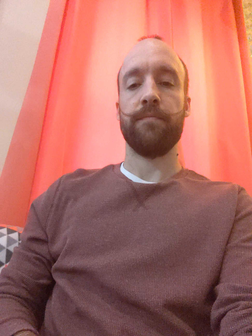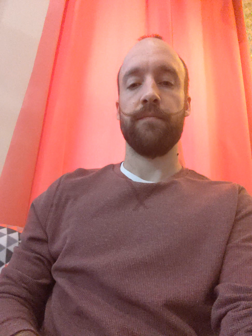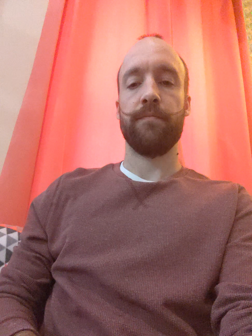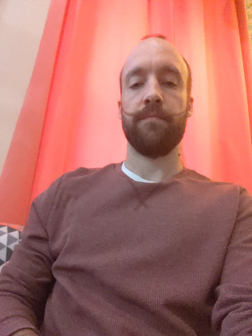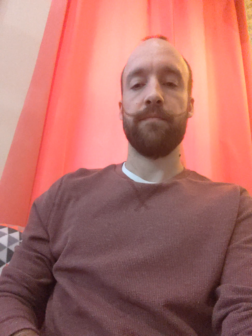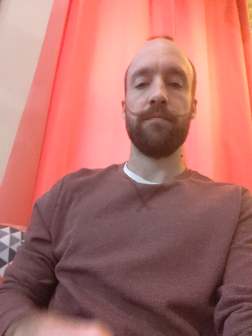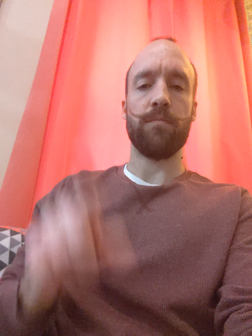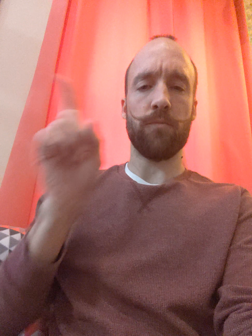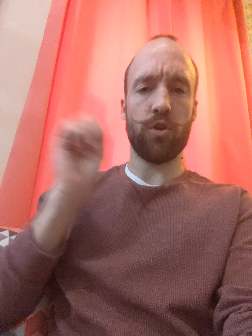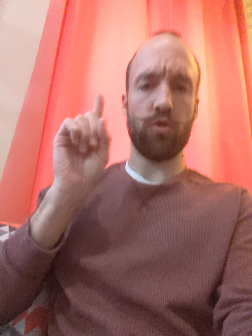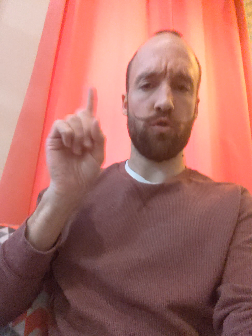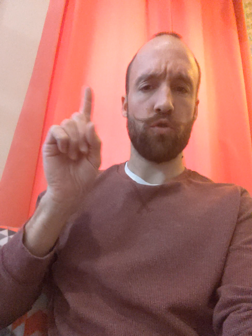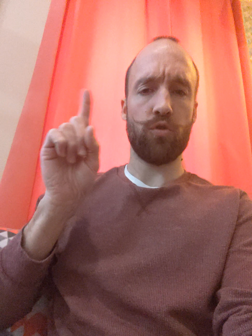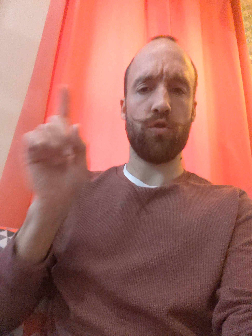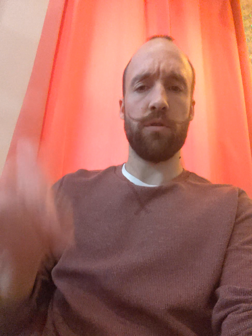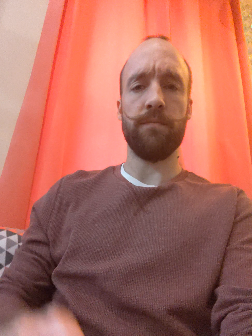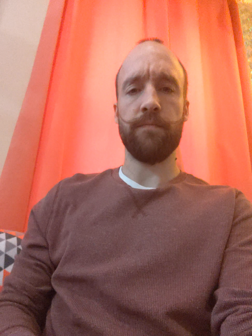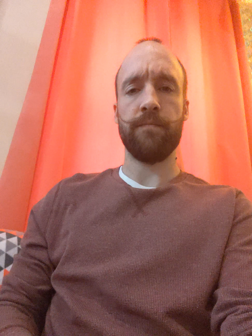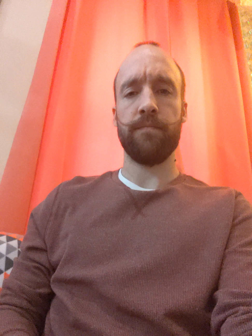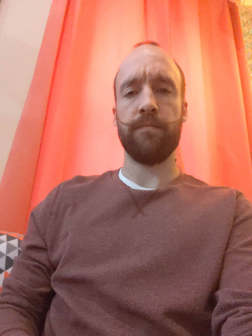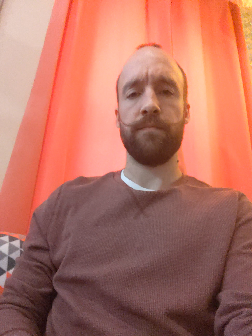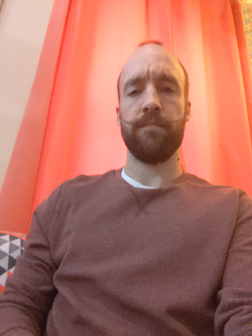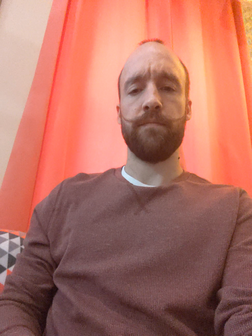where